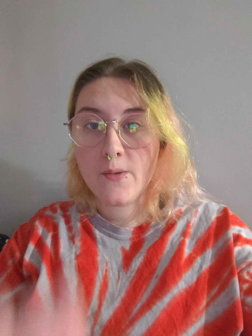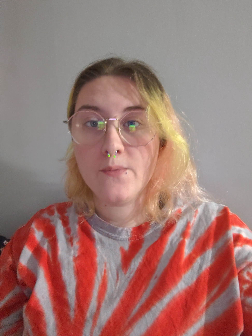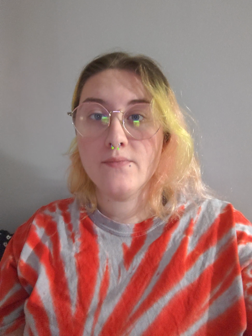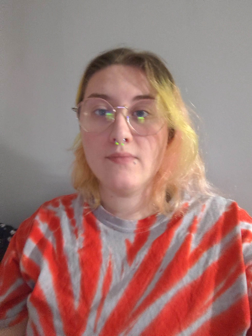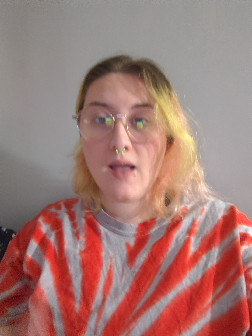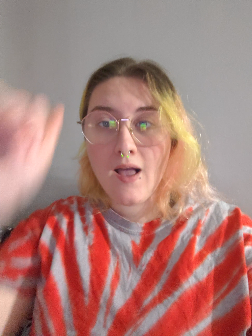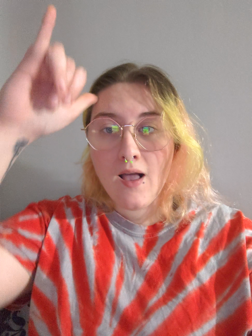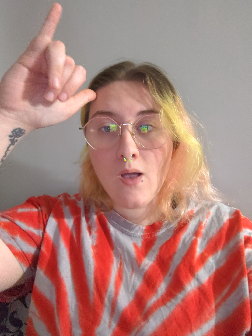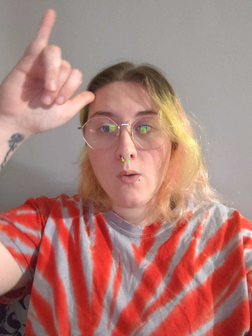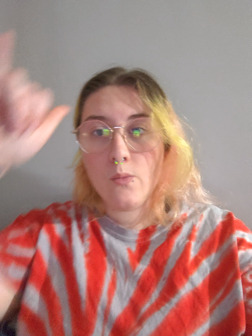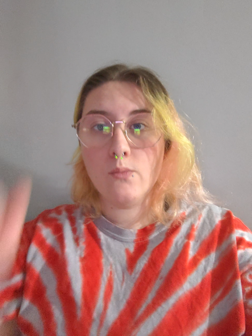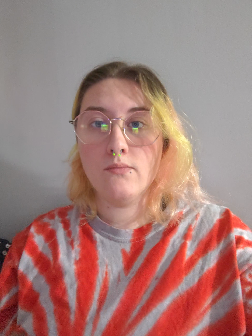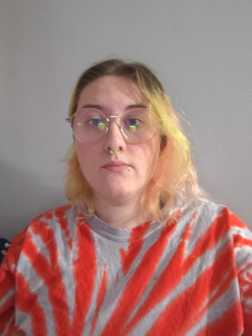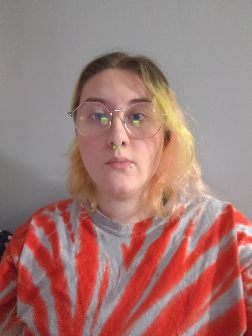cow